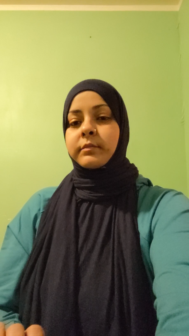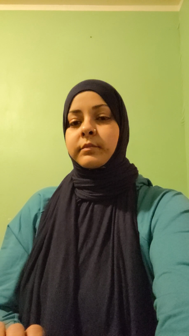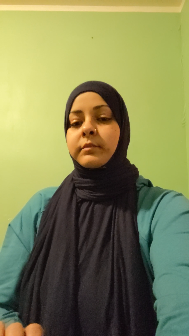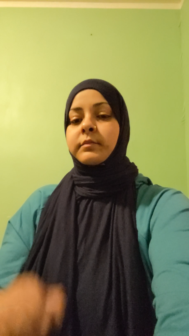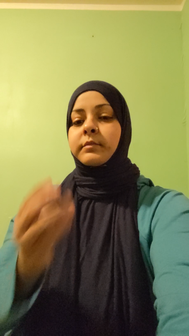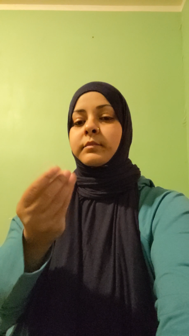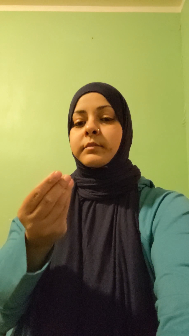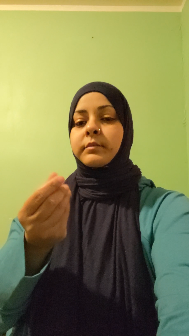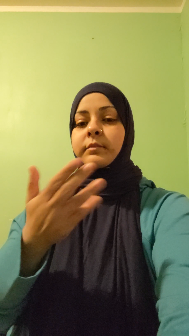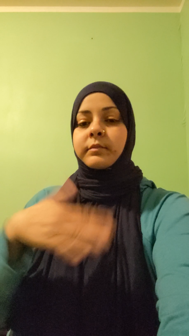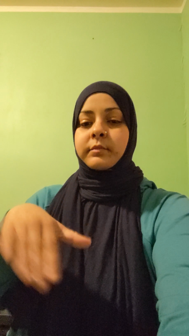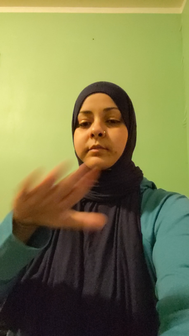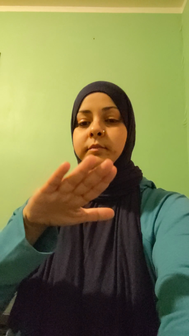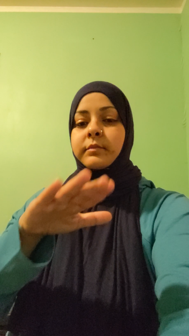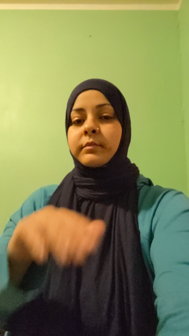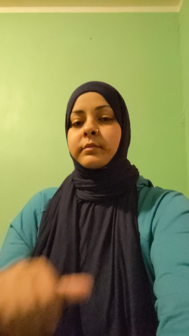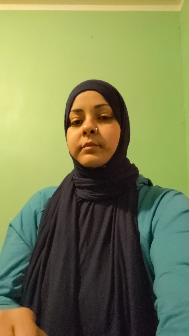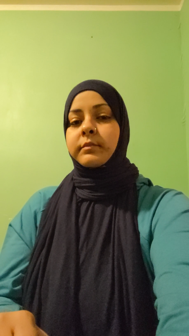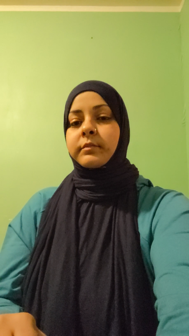garden